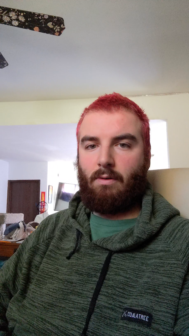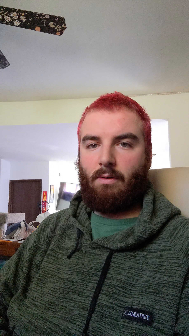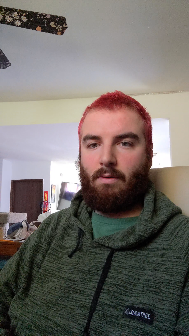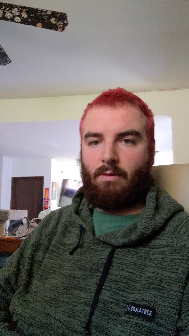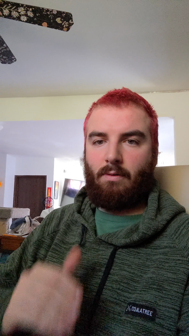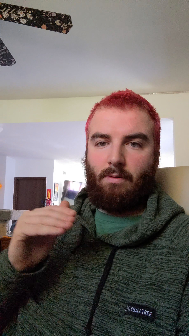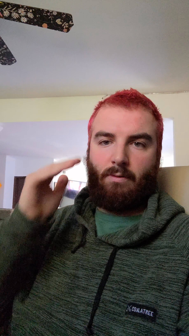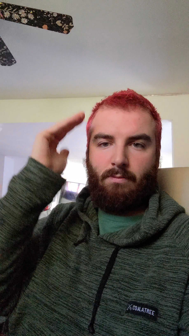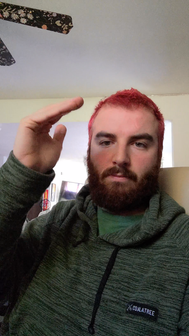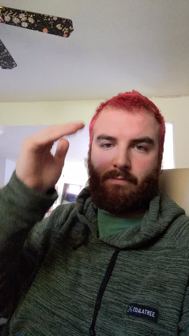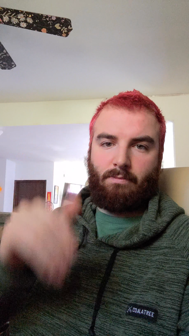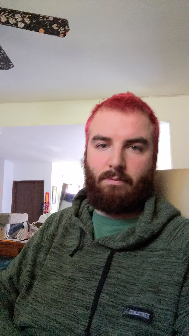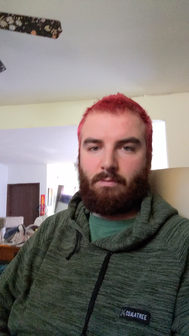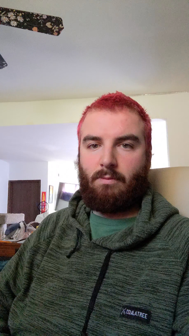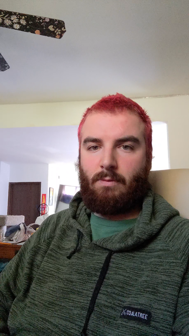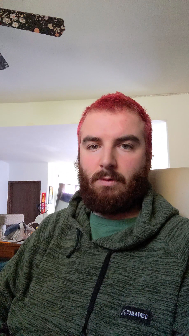big